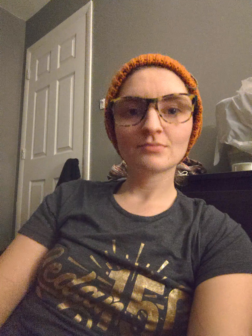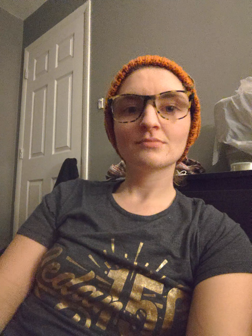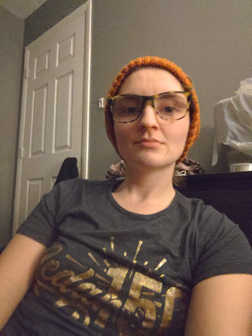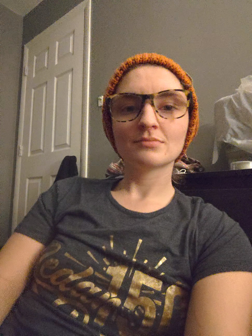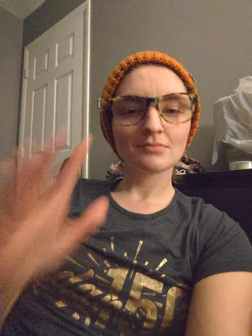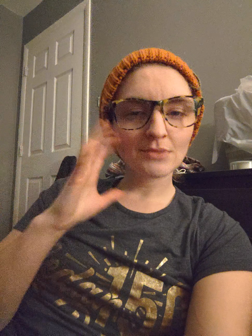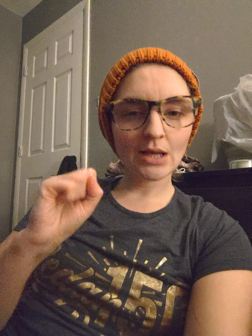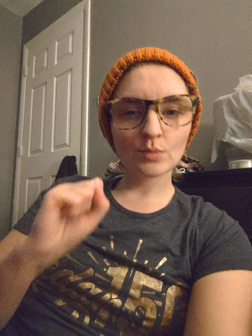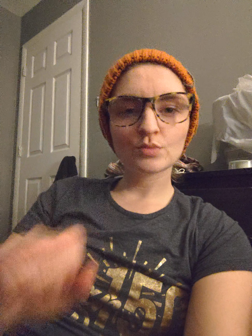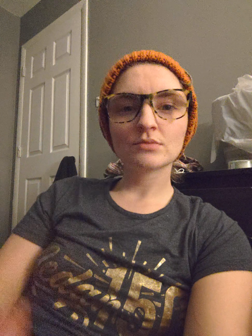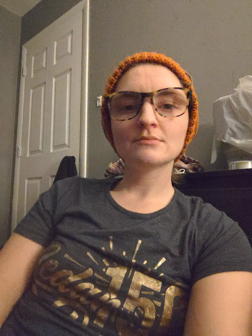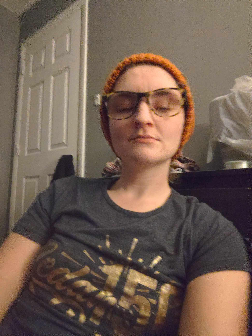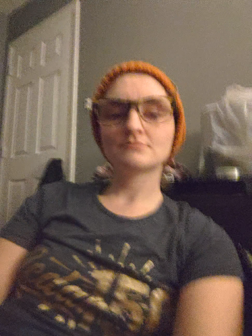loud